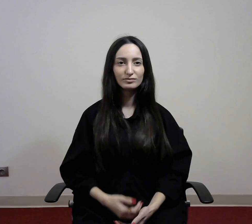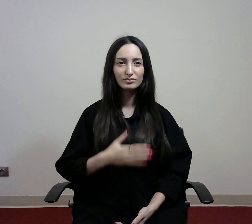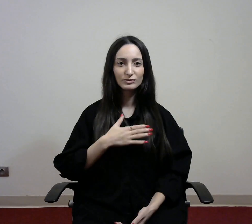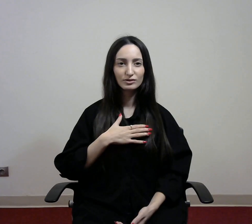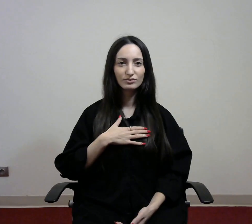mən